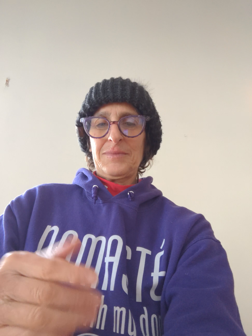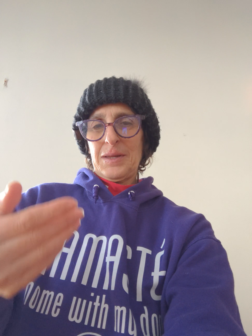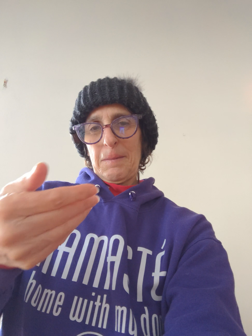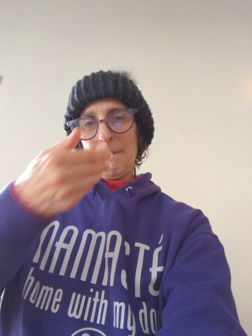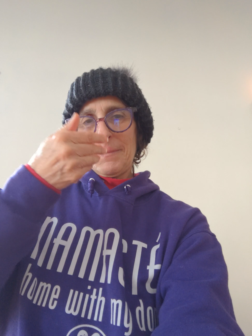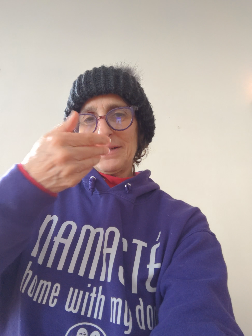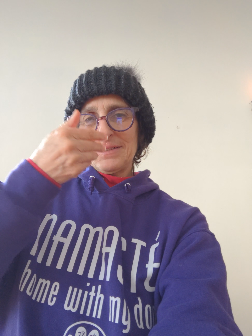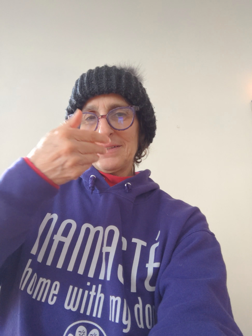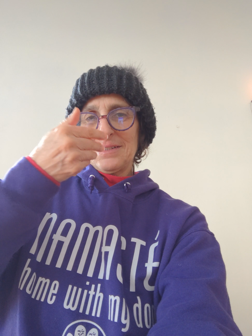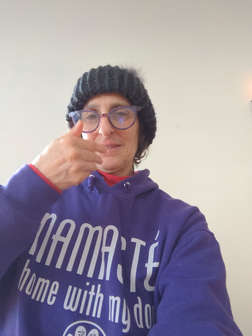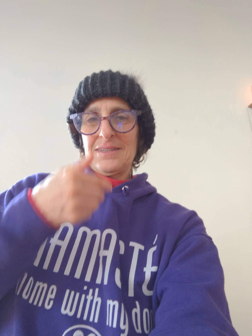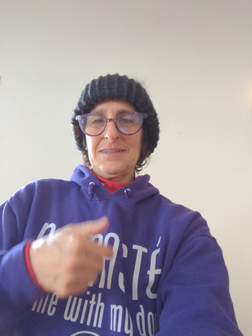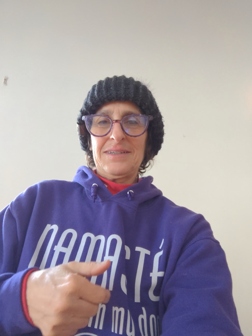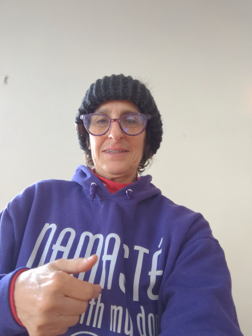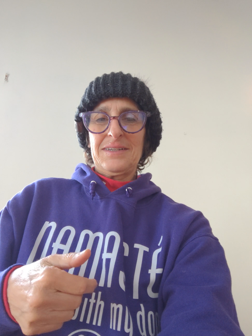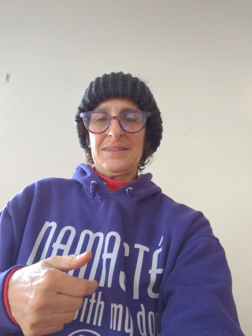pizza